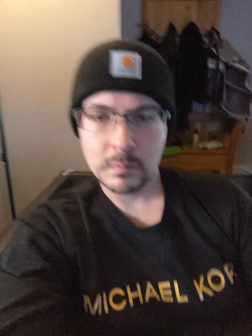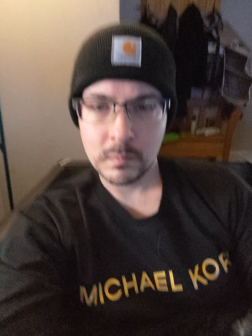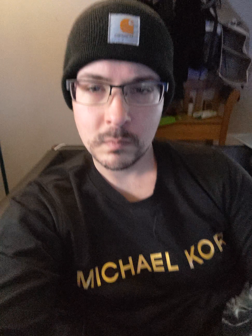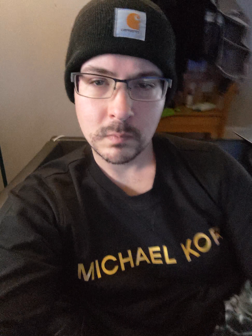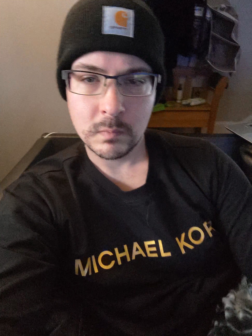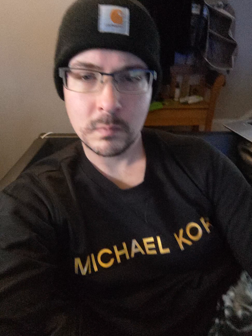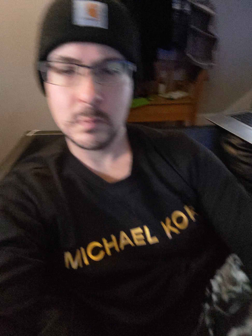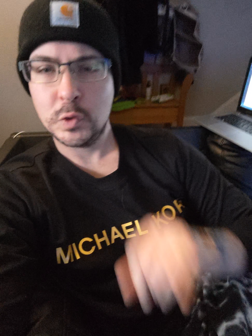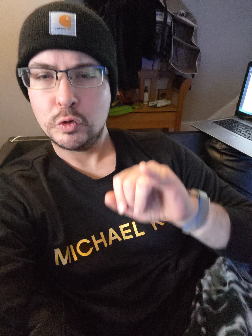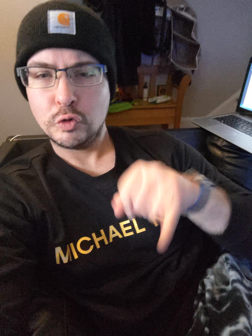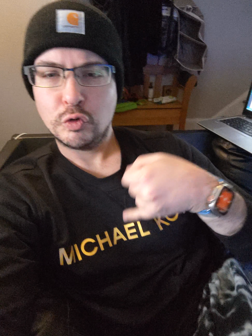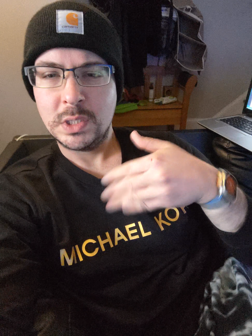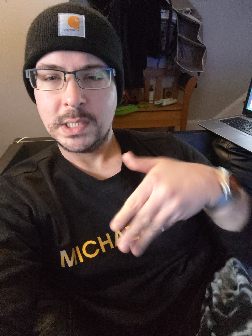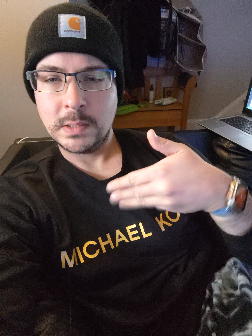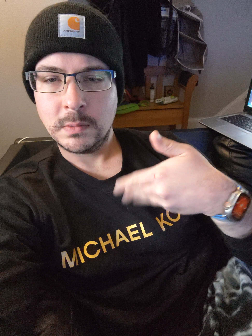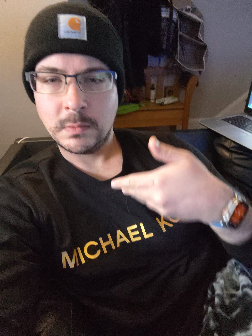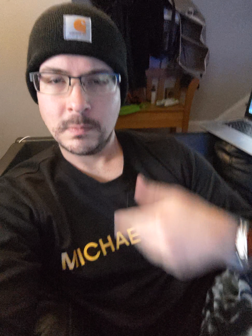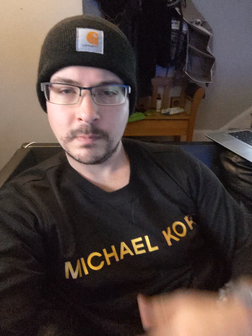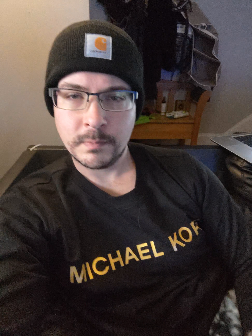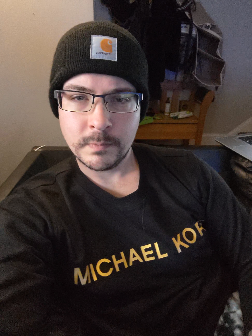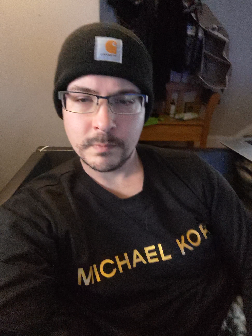jeans